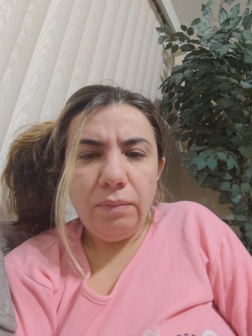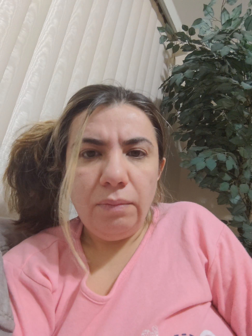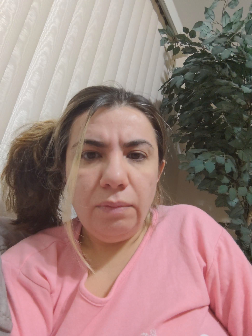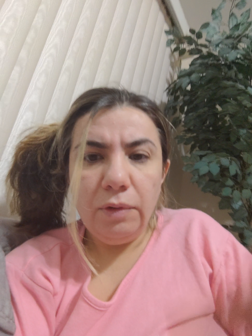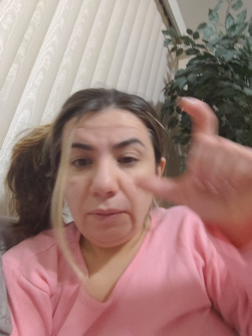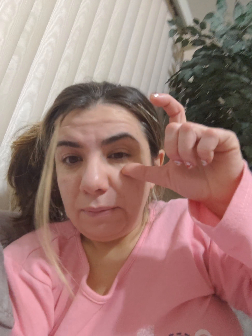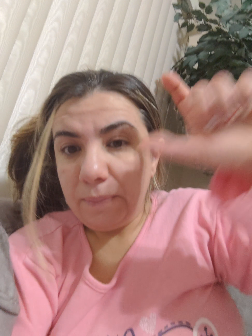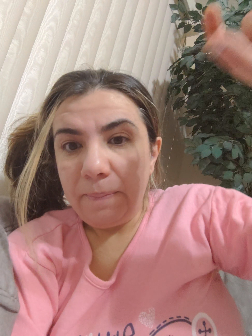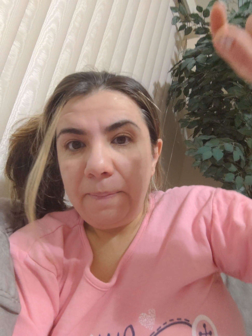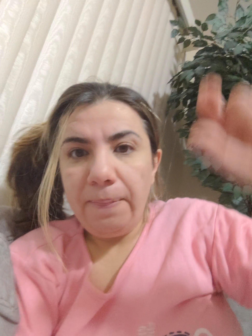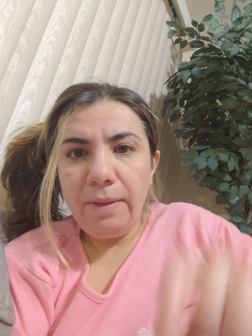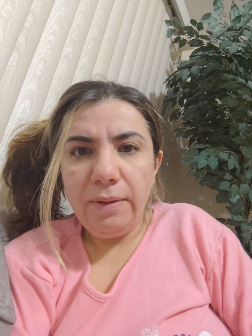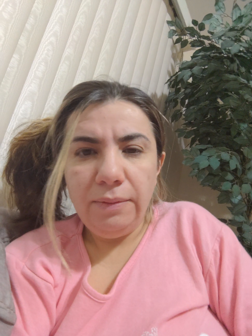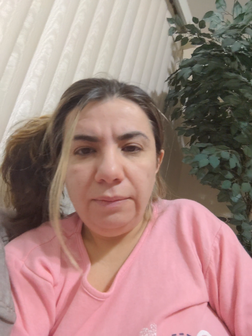moon